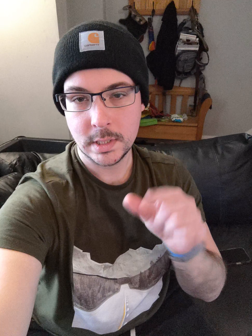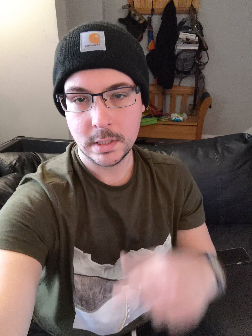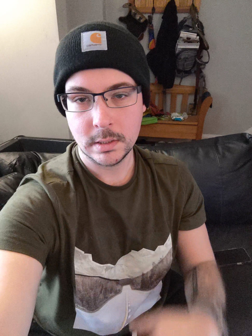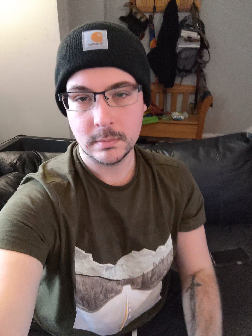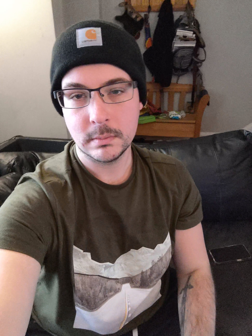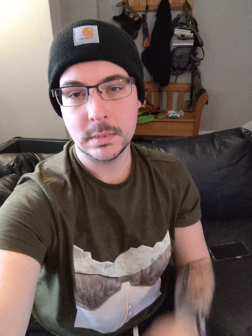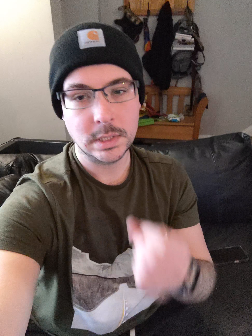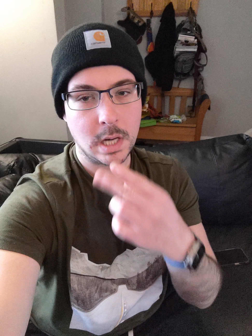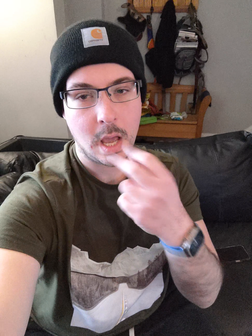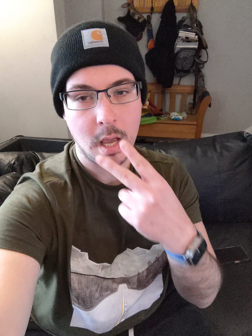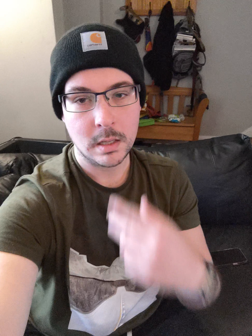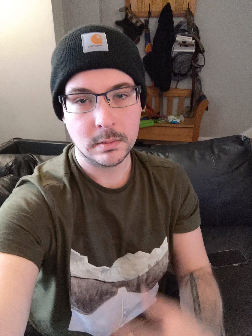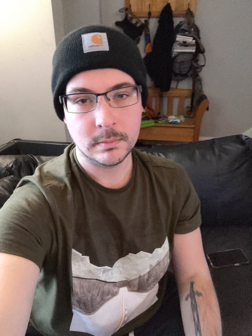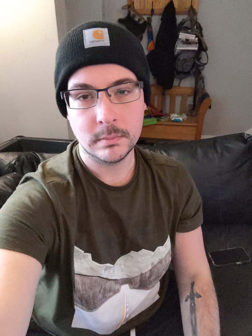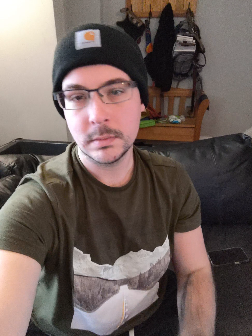snack